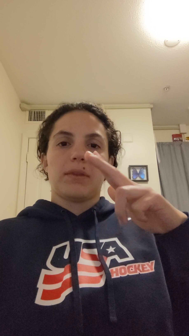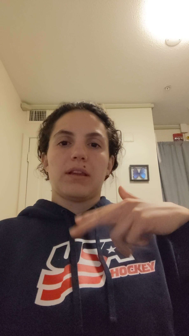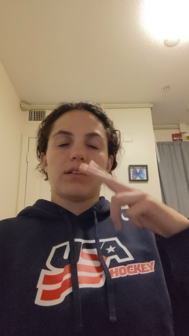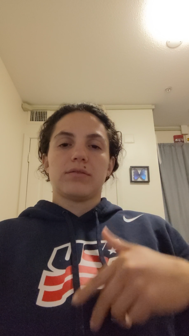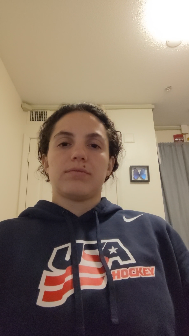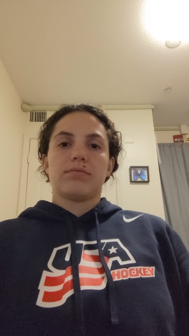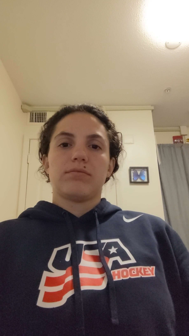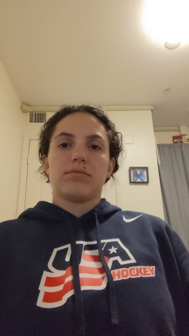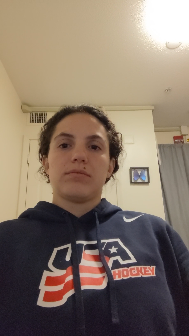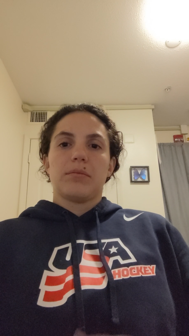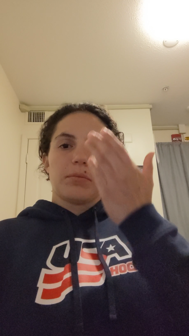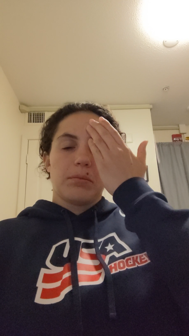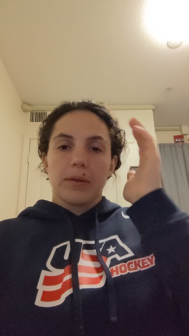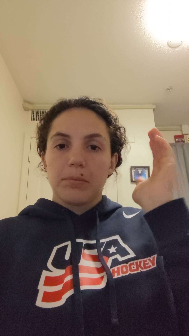peekaboo